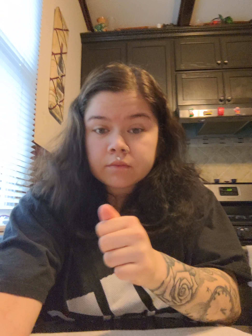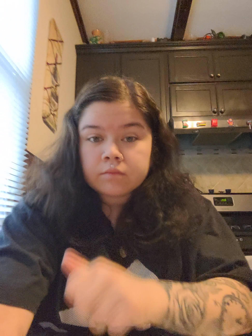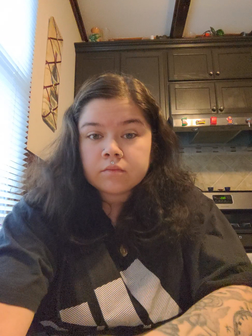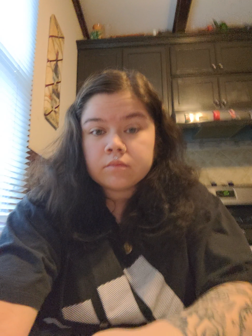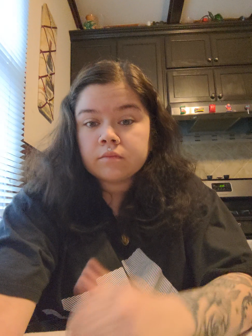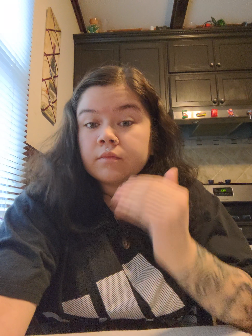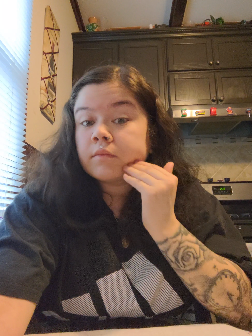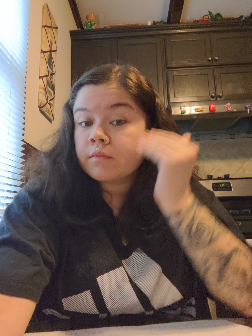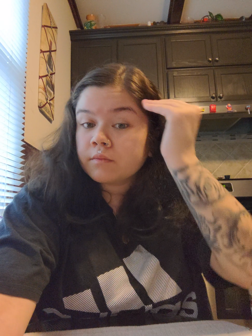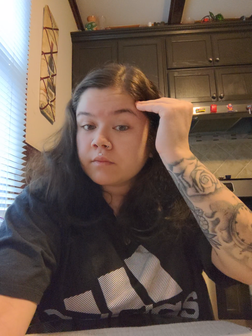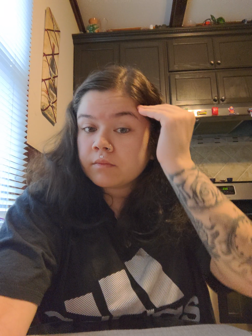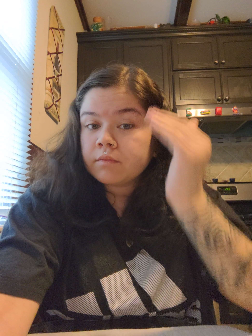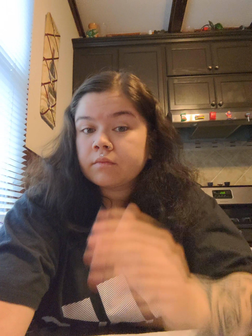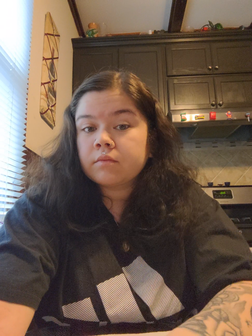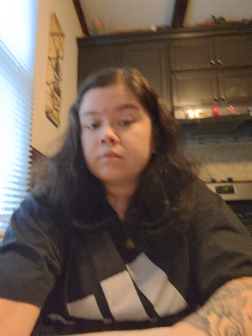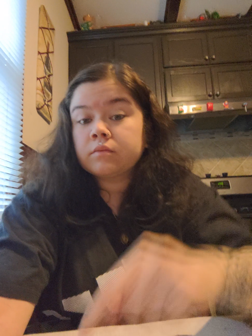head